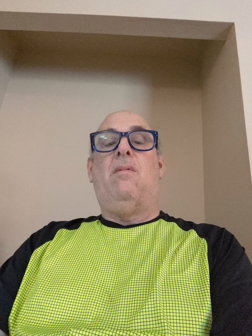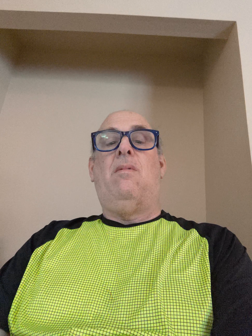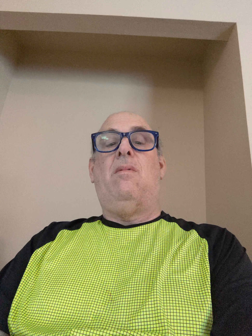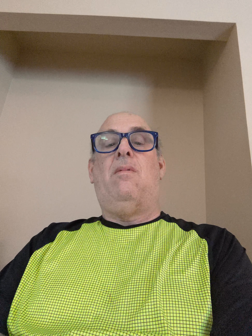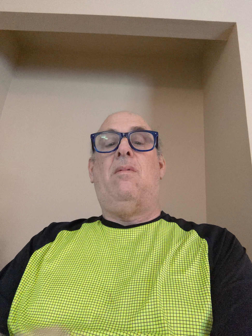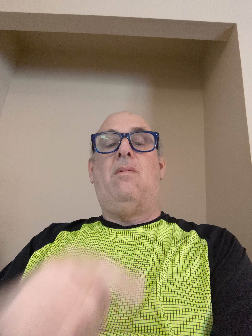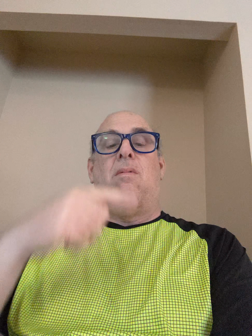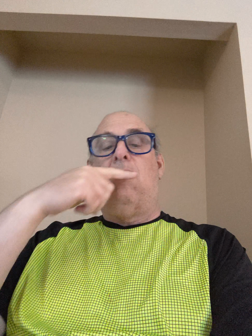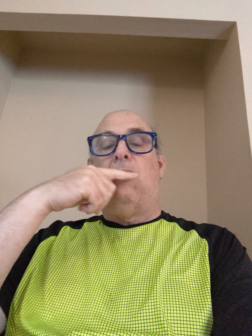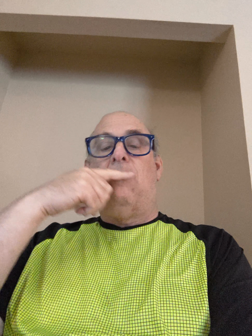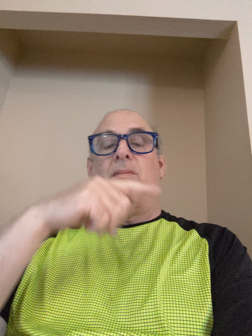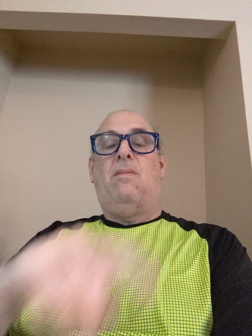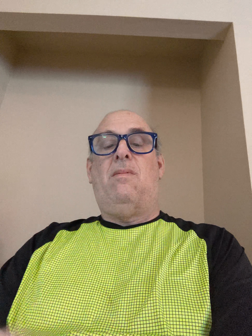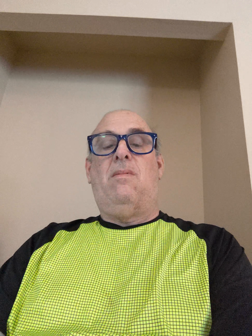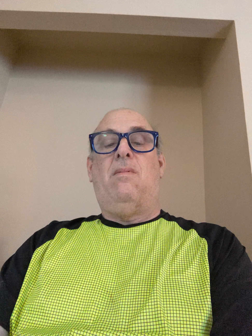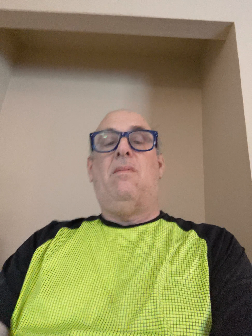toothbrush